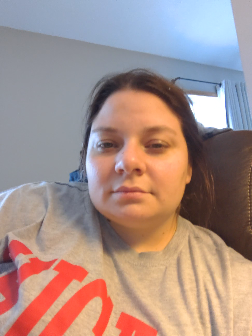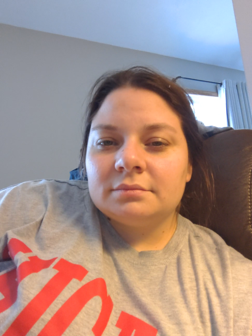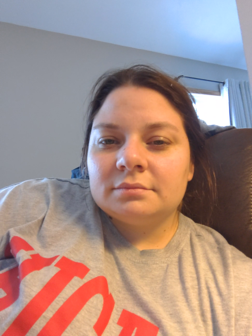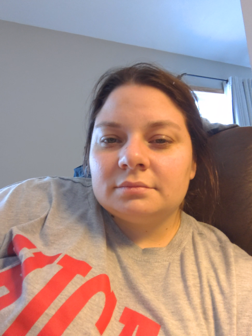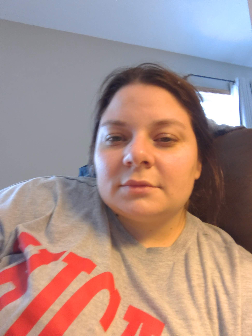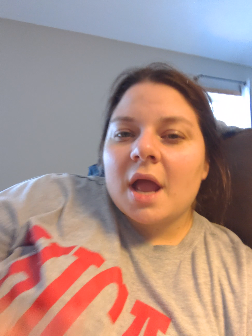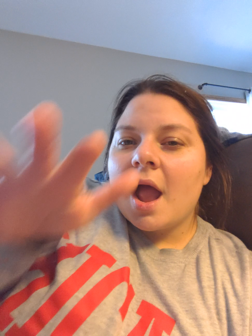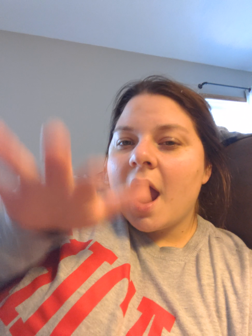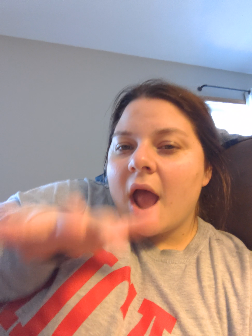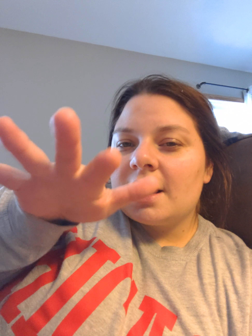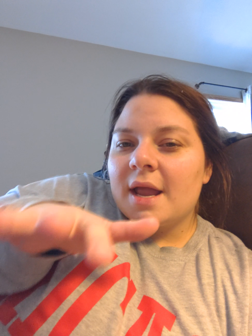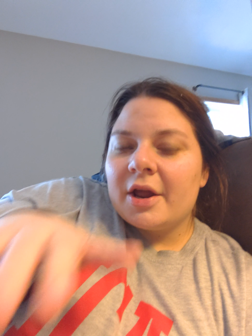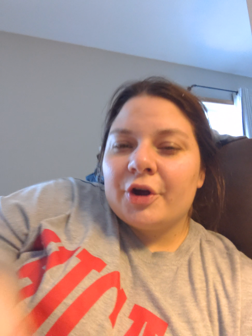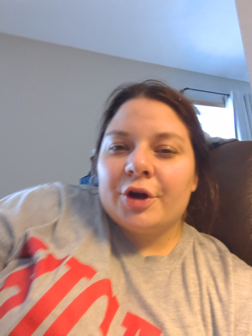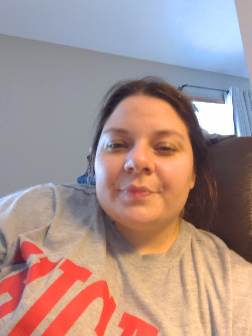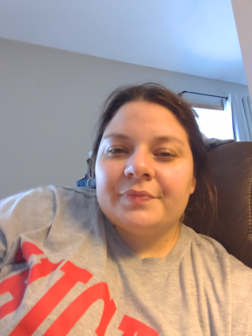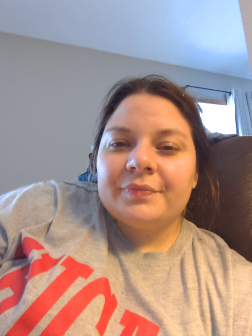alligator